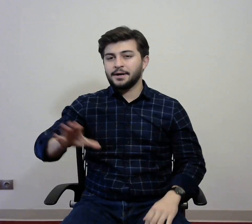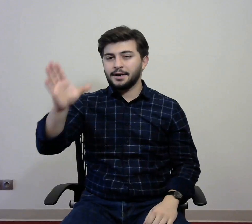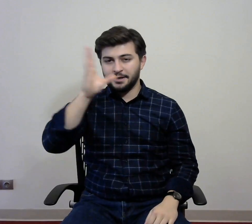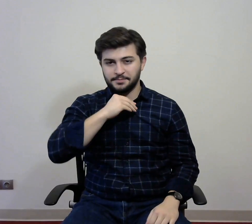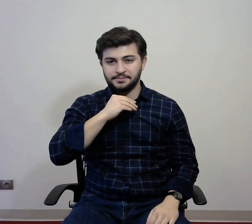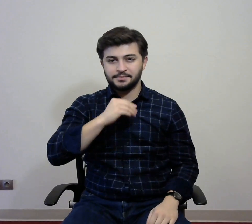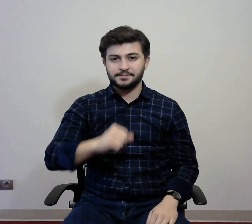bilmək